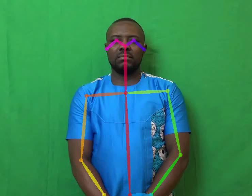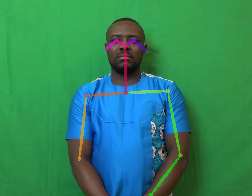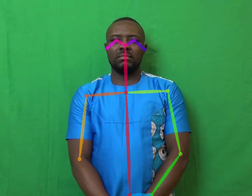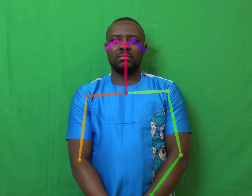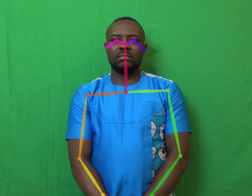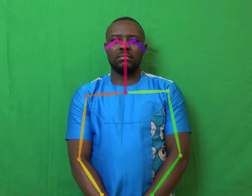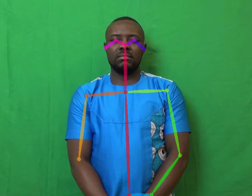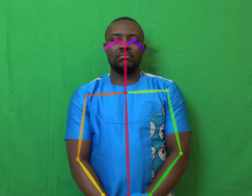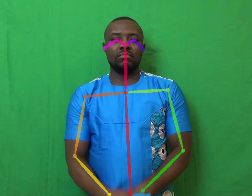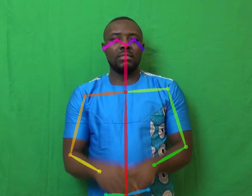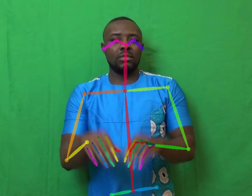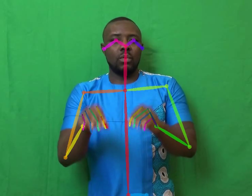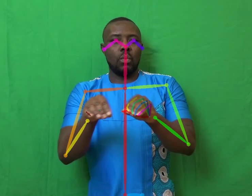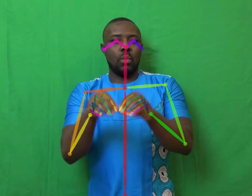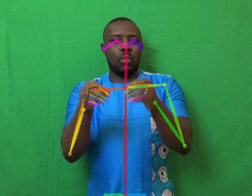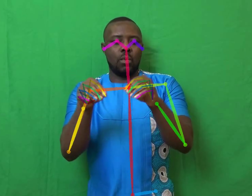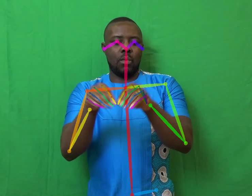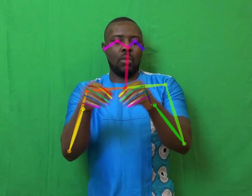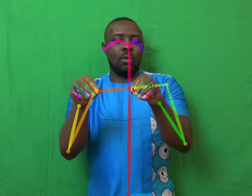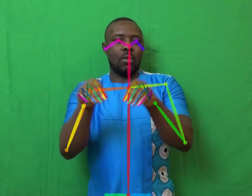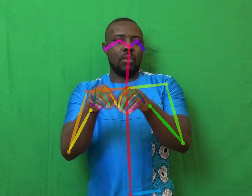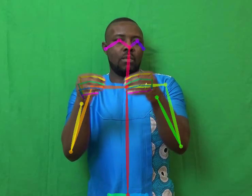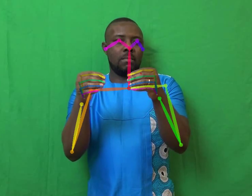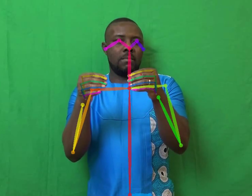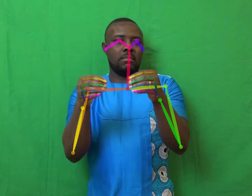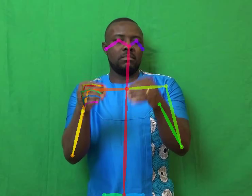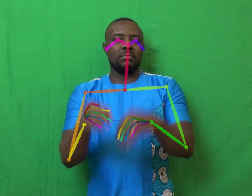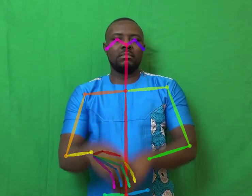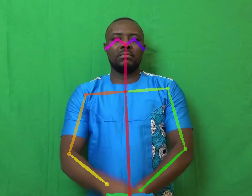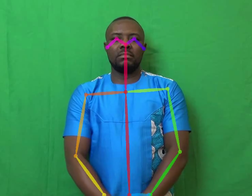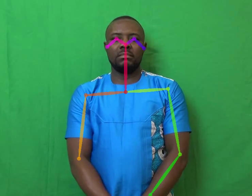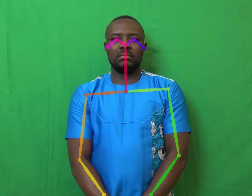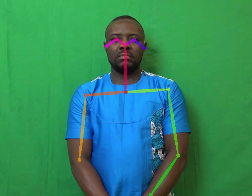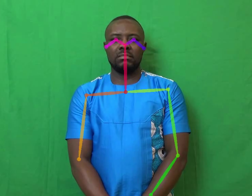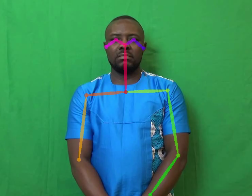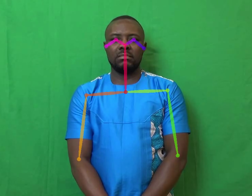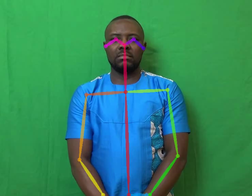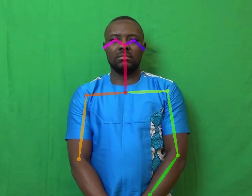homosexual